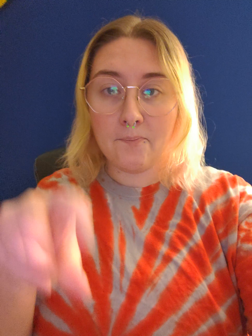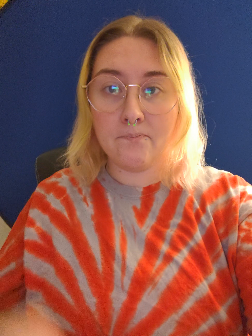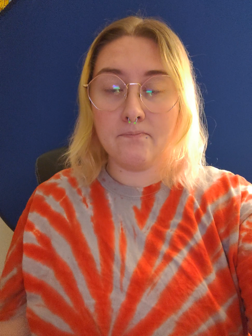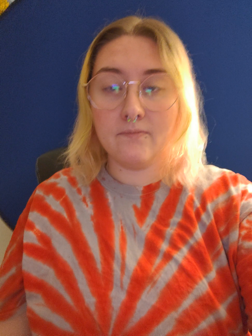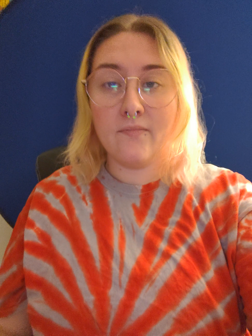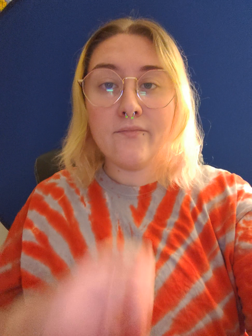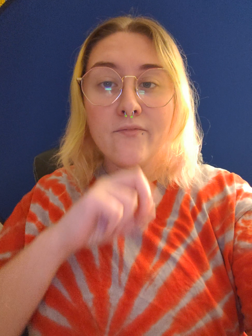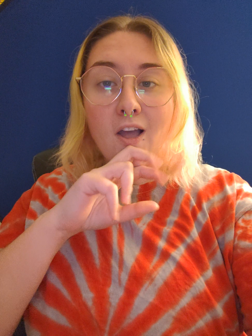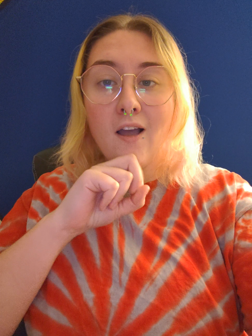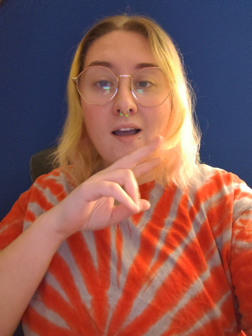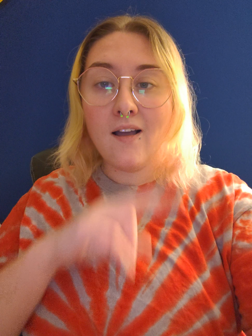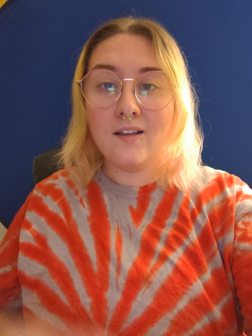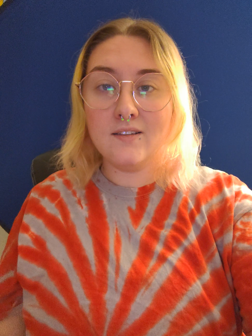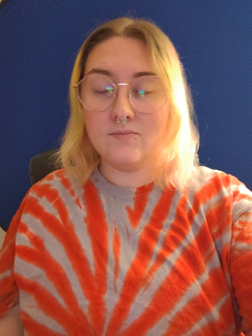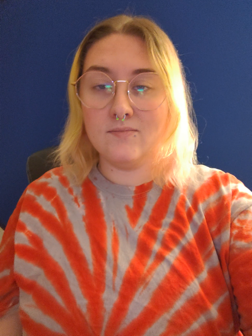frog